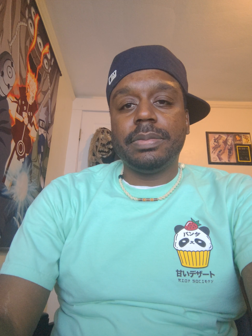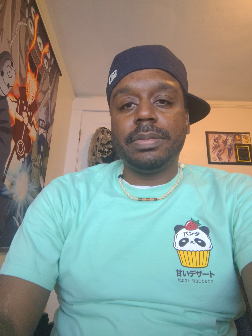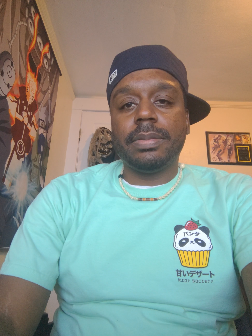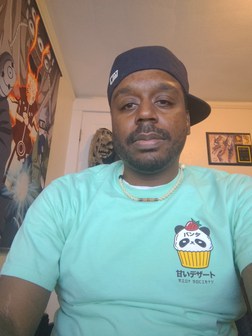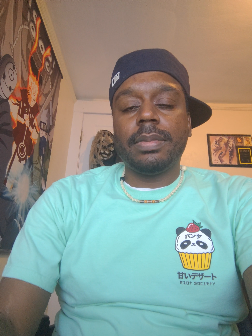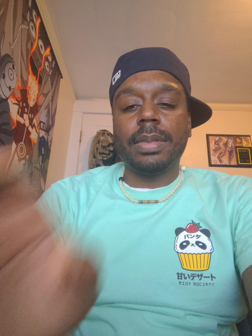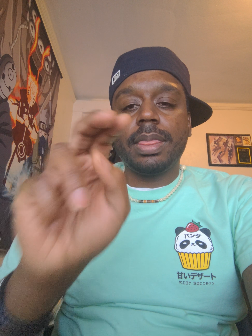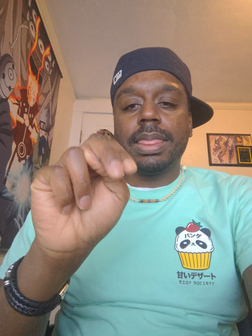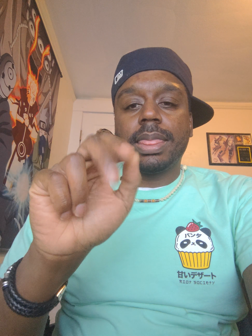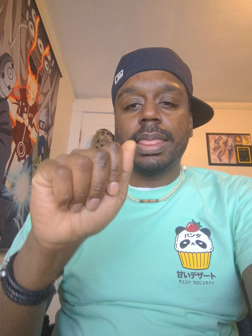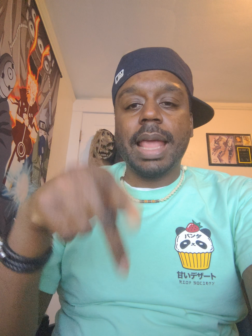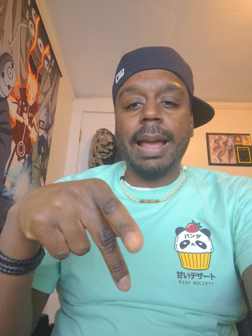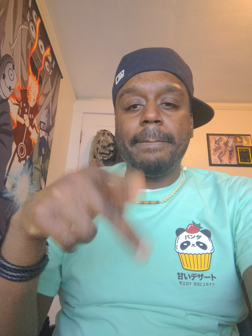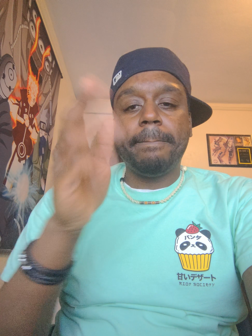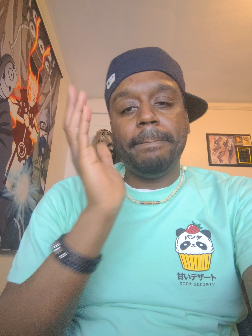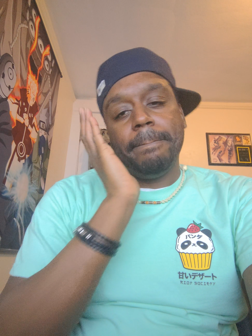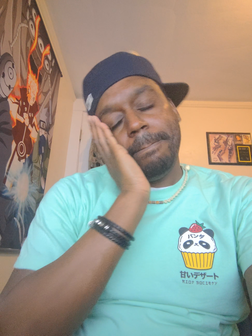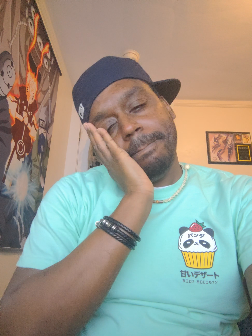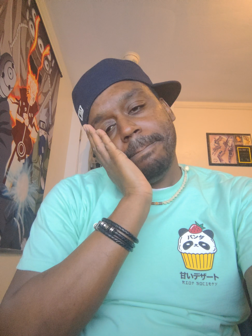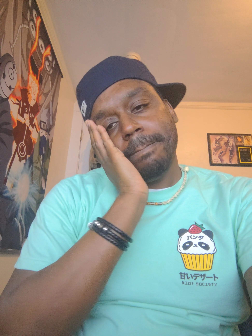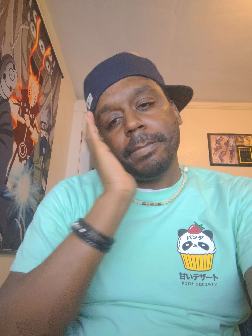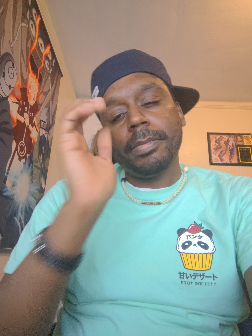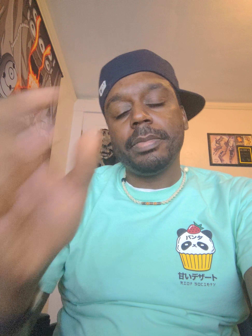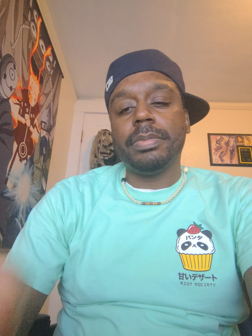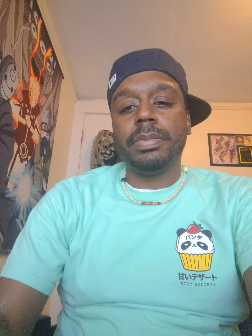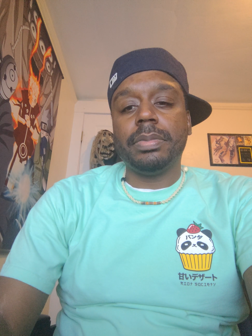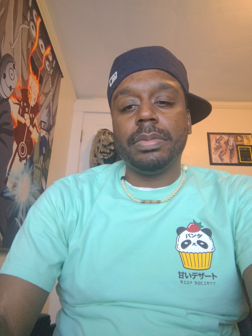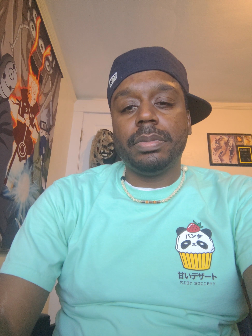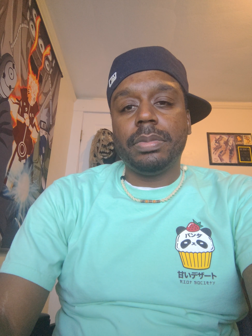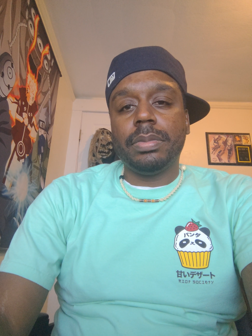nap